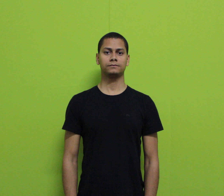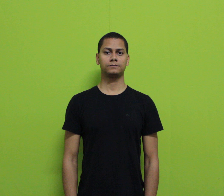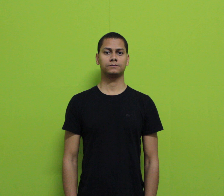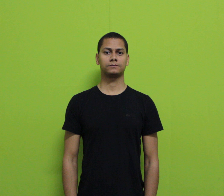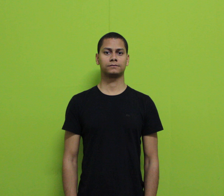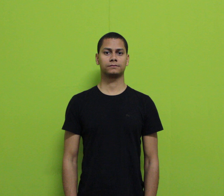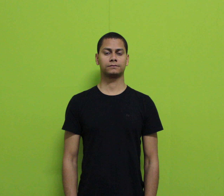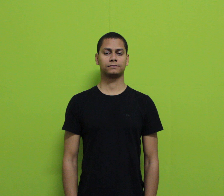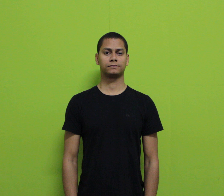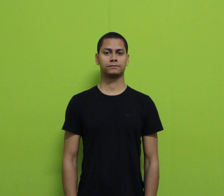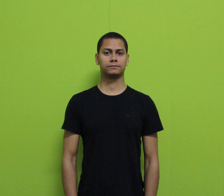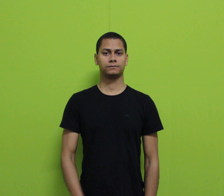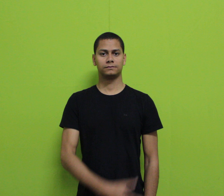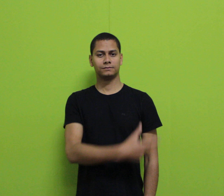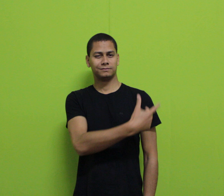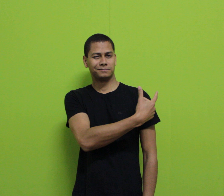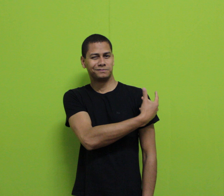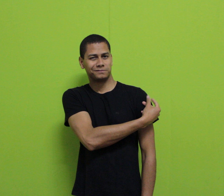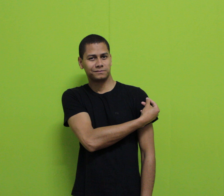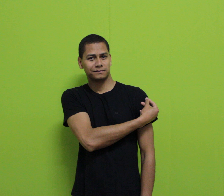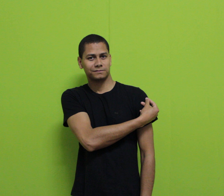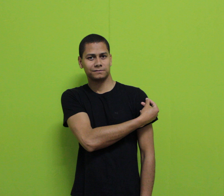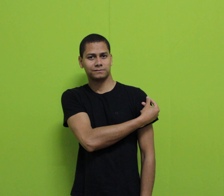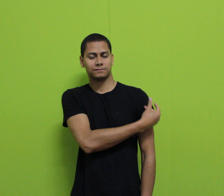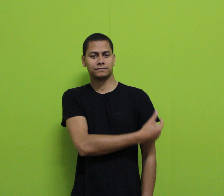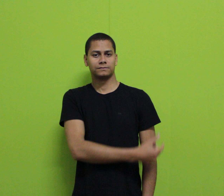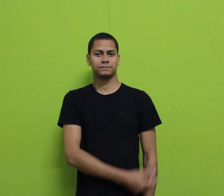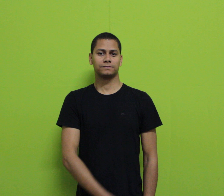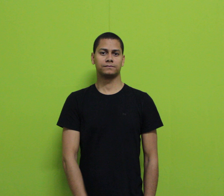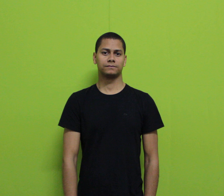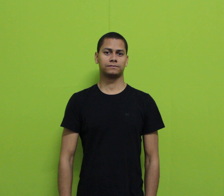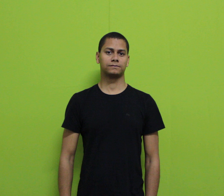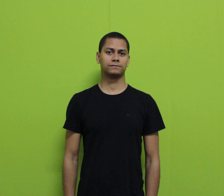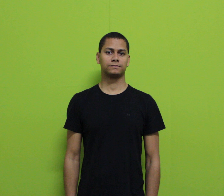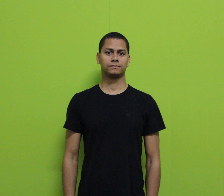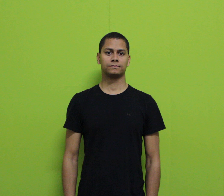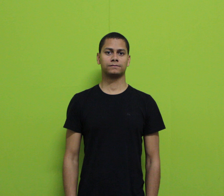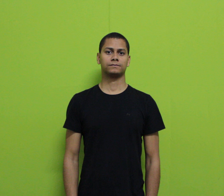vacina